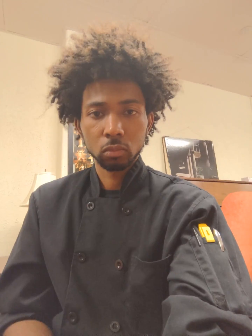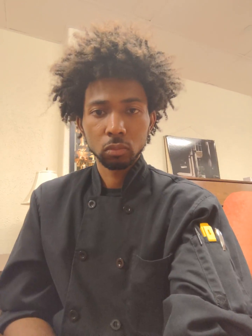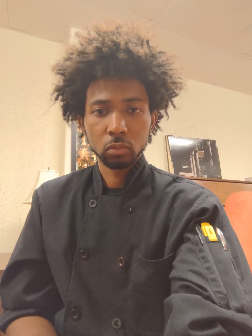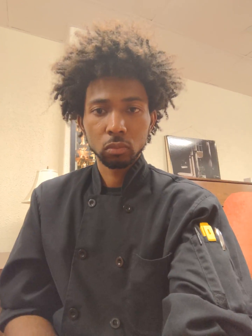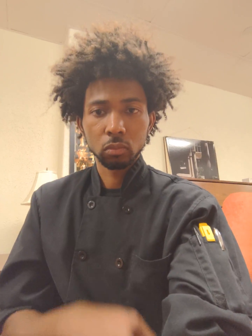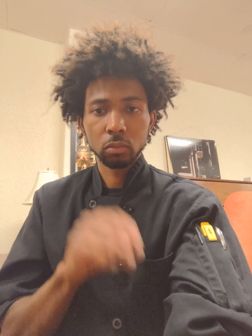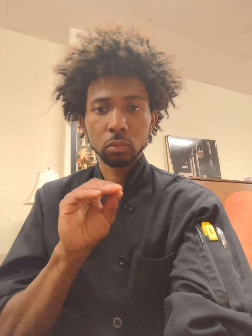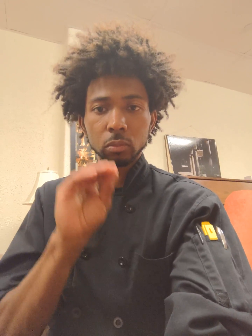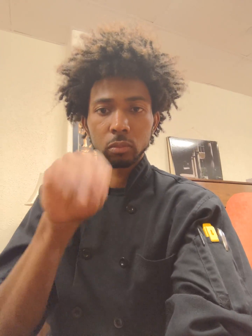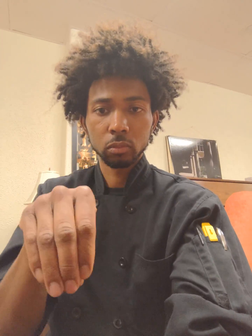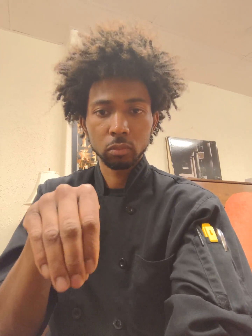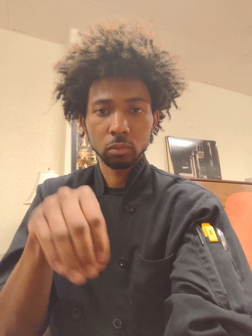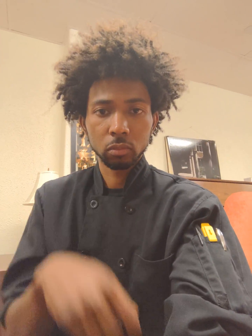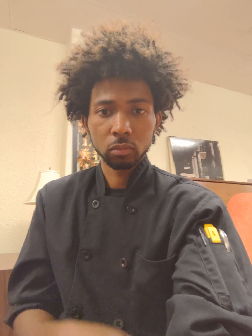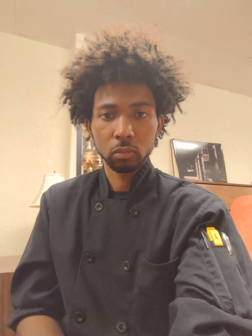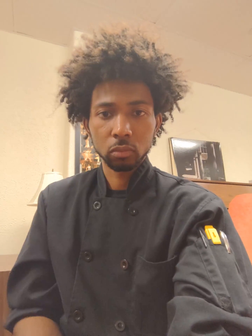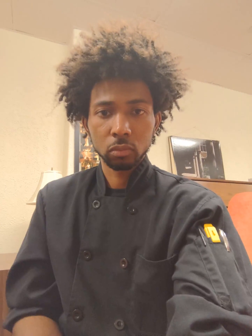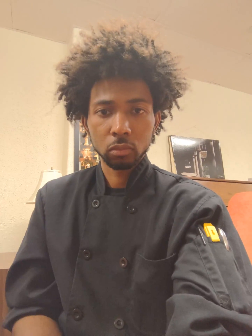put